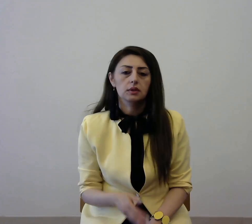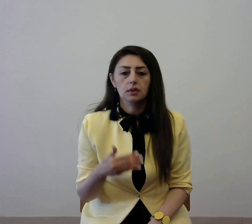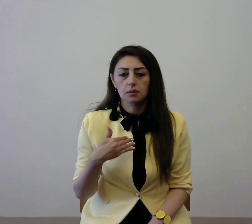mən